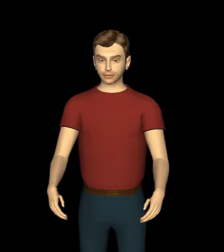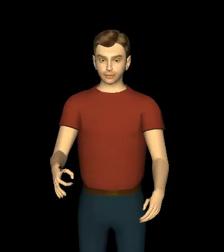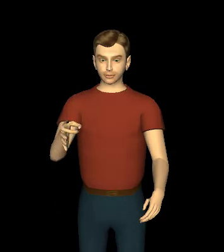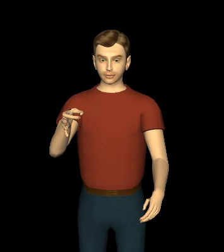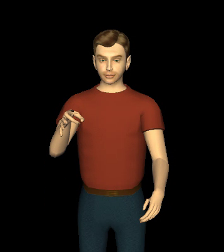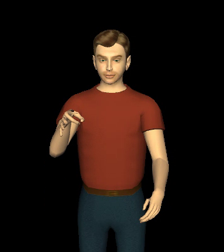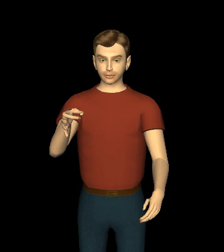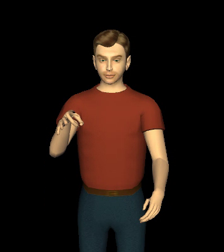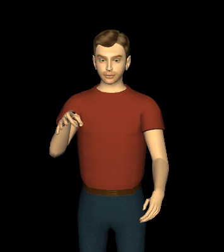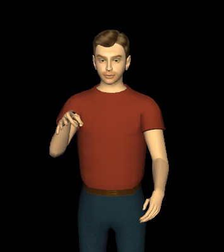إبرة